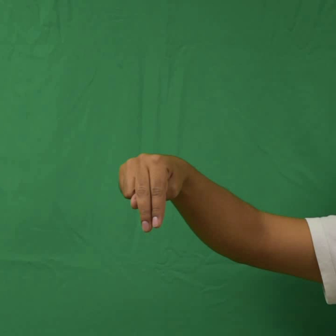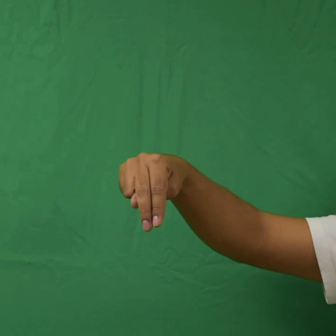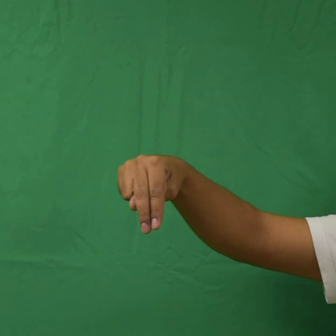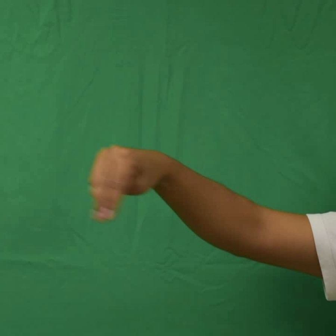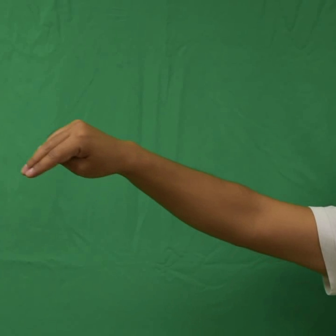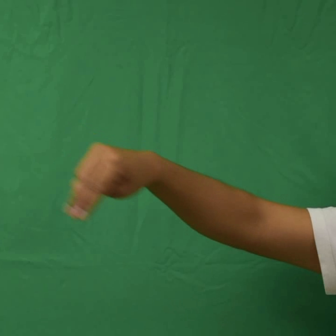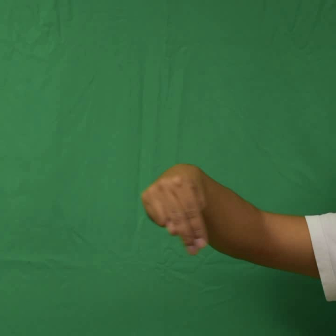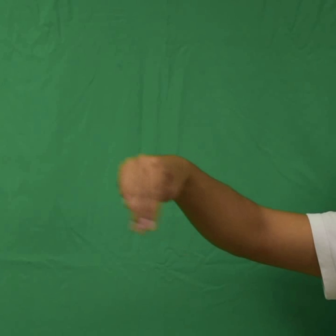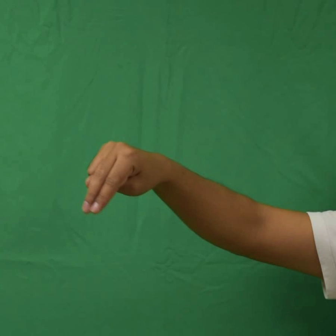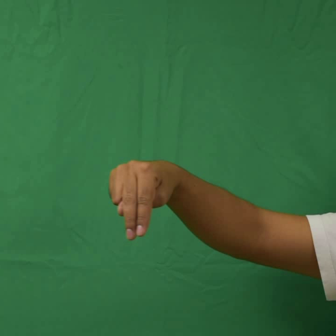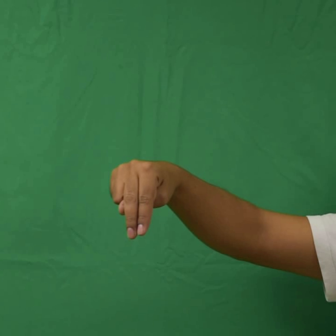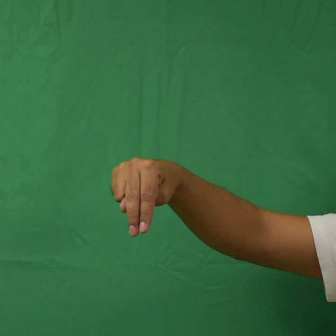Ñ